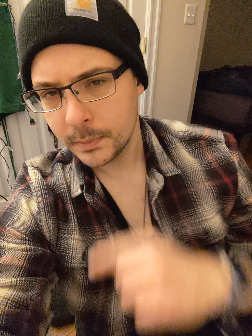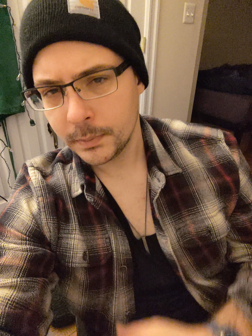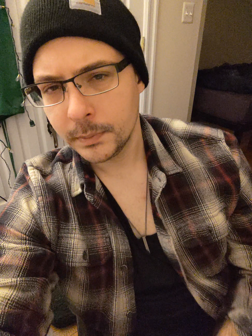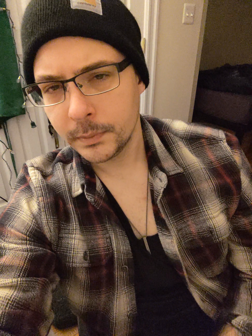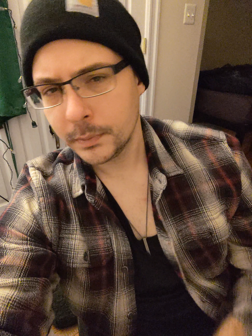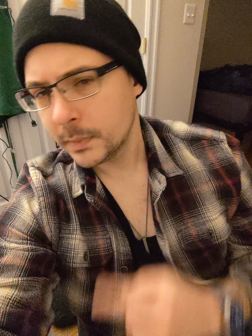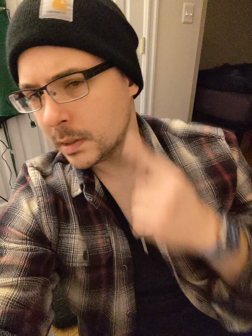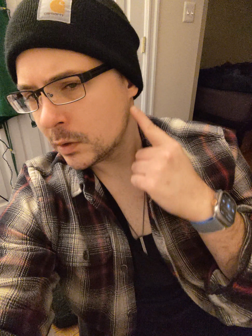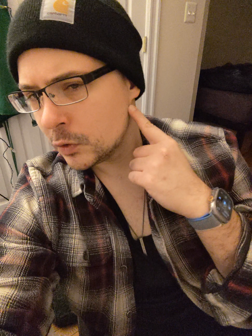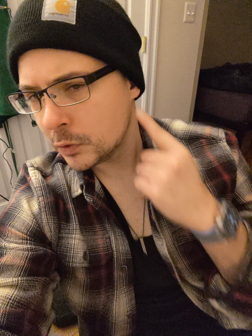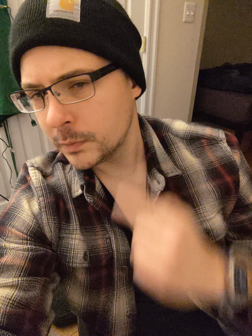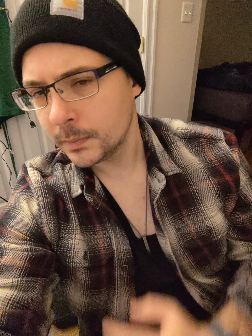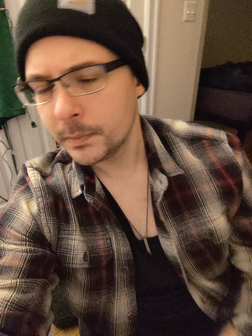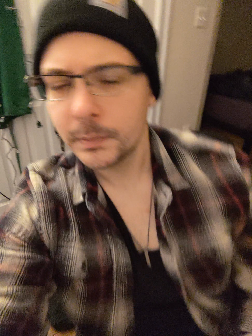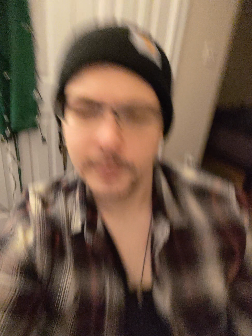ear